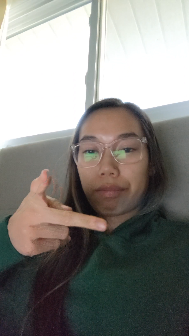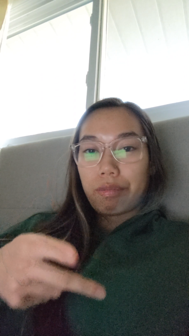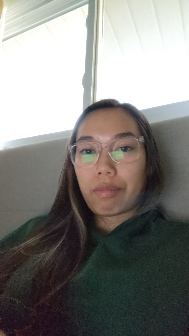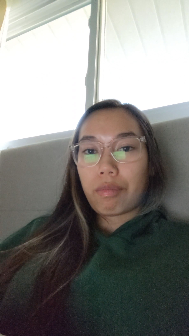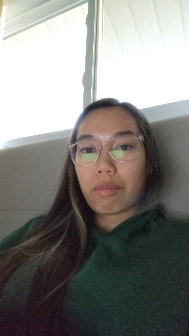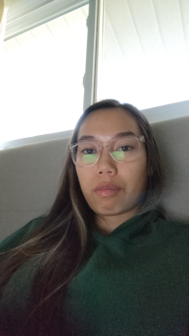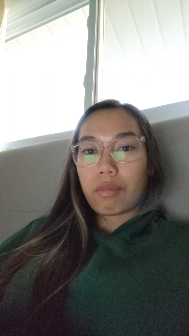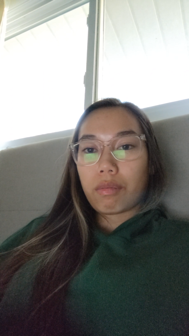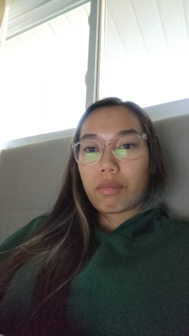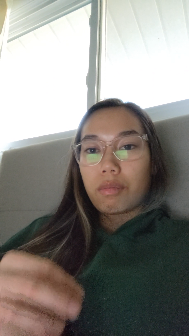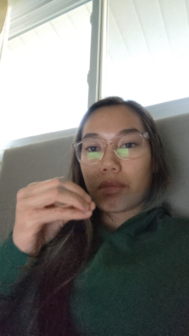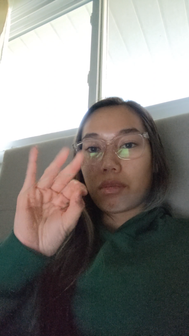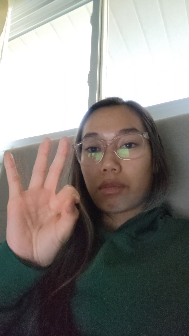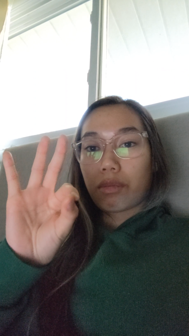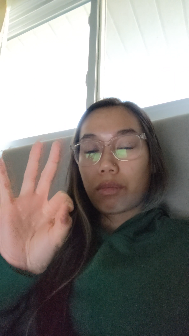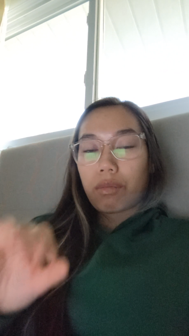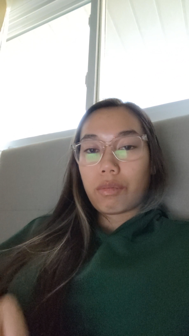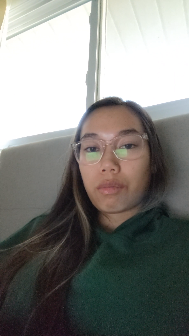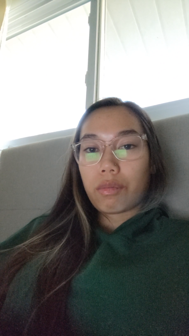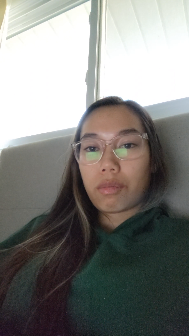of